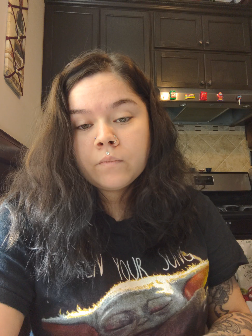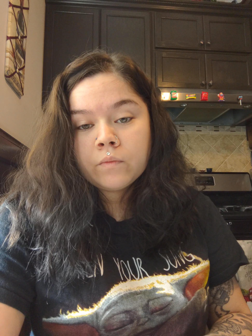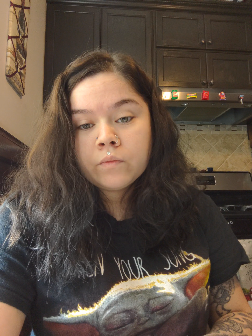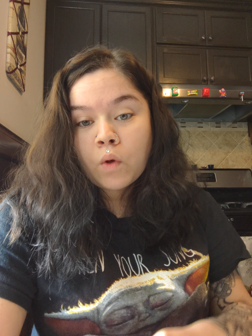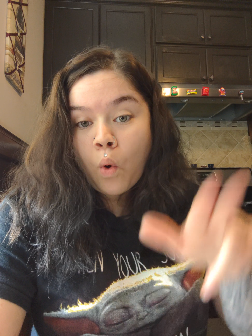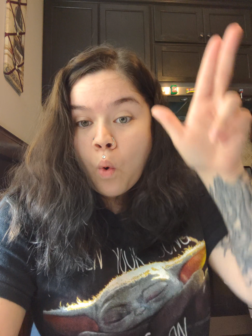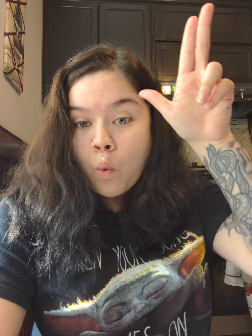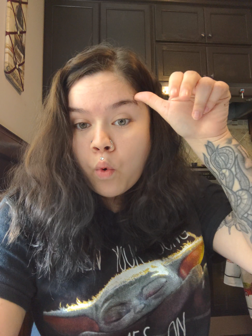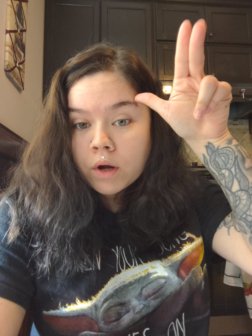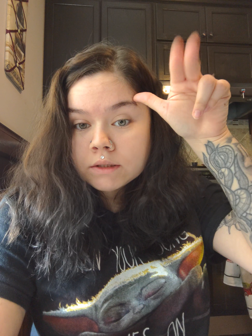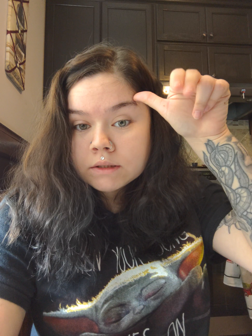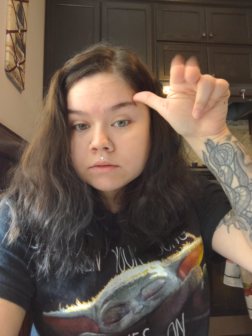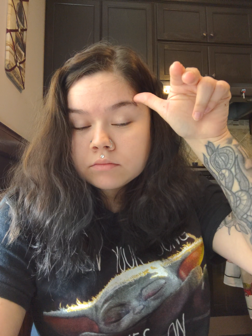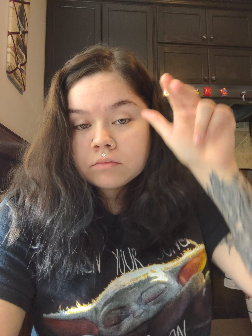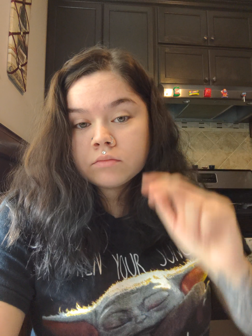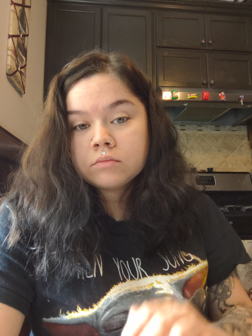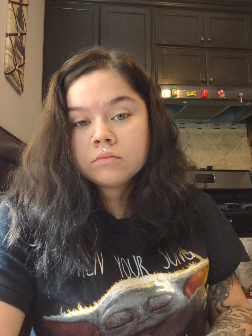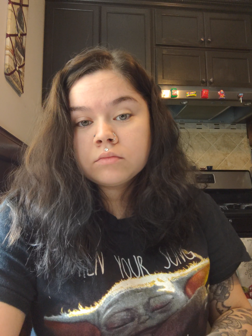horse